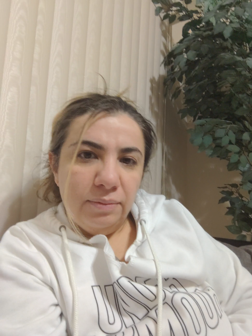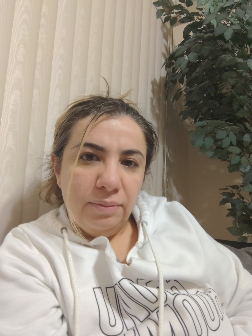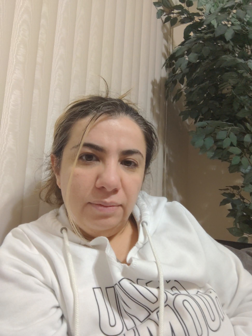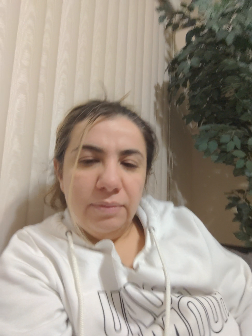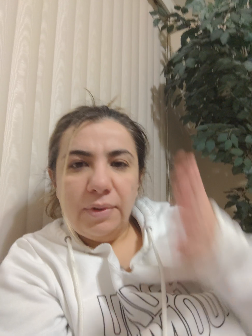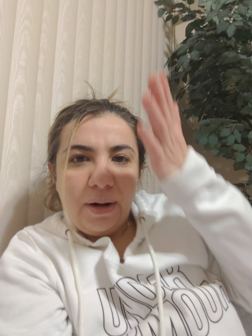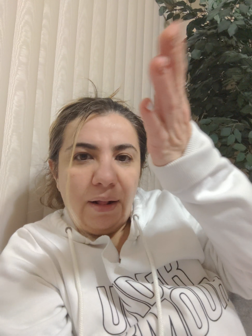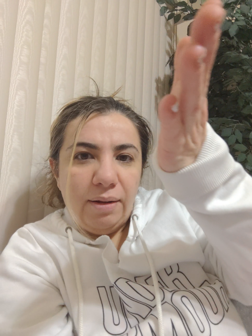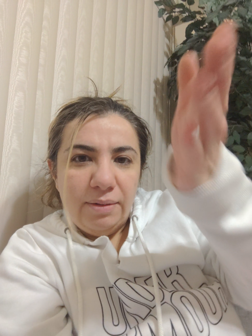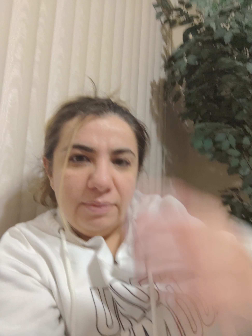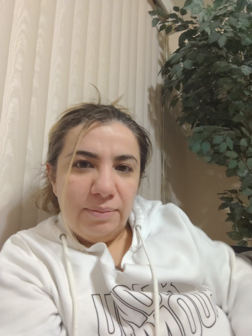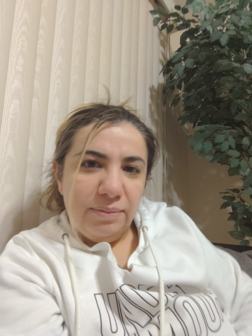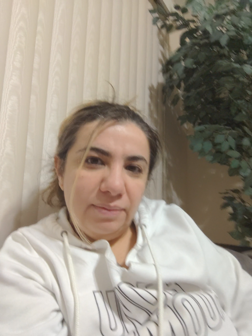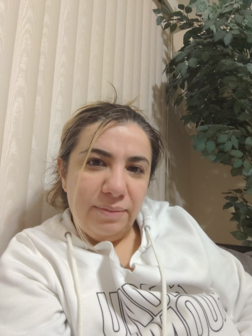there